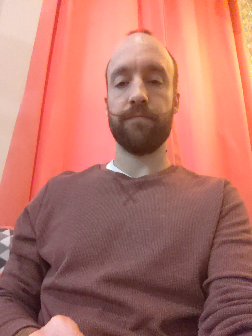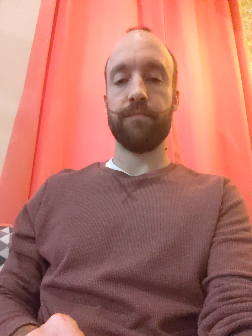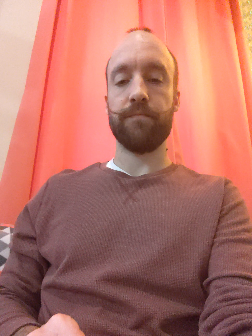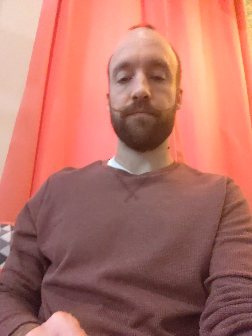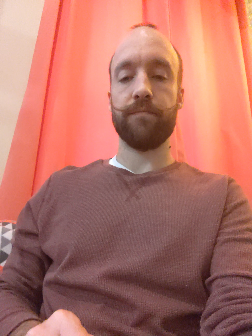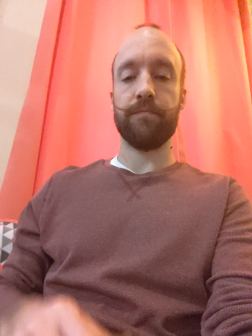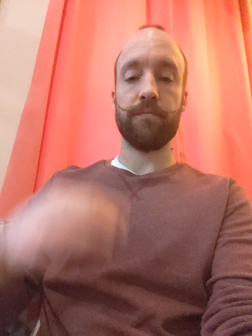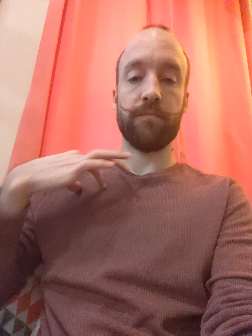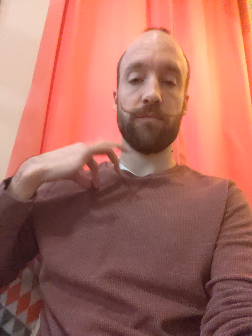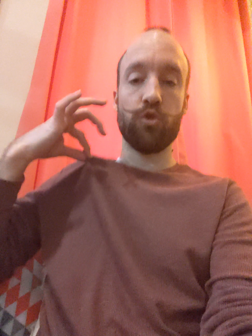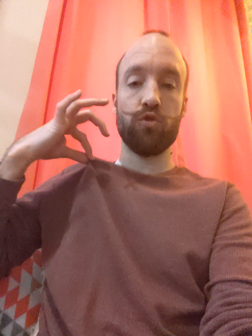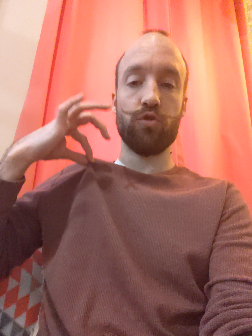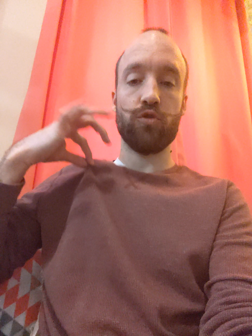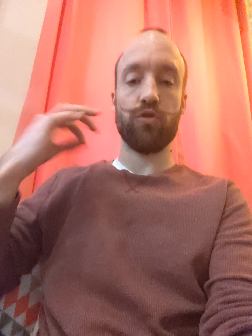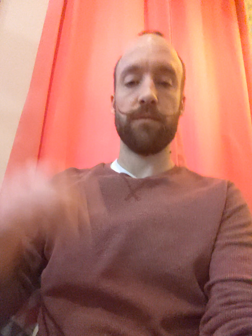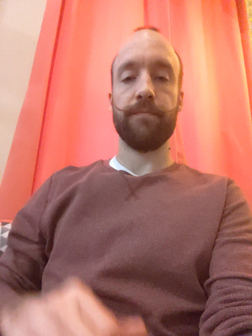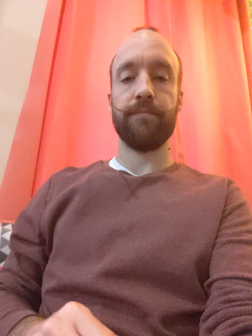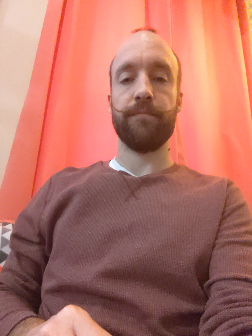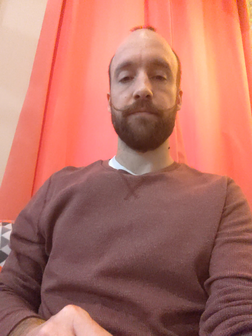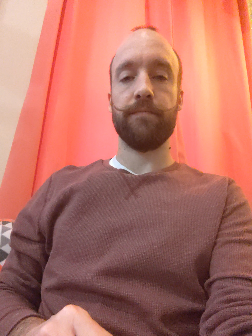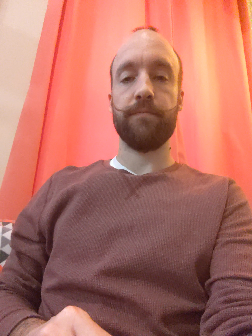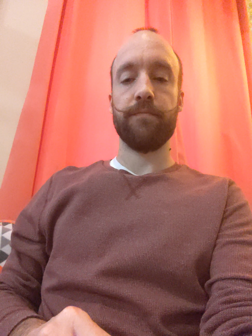shirt